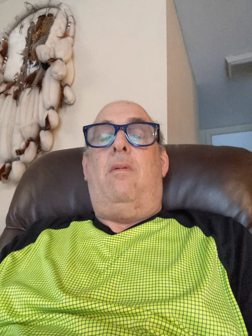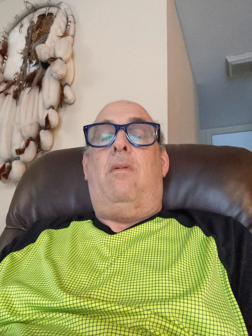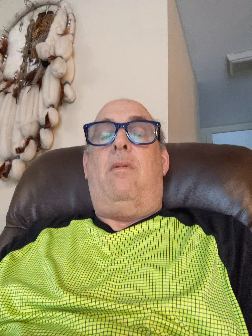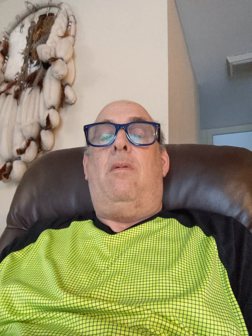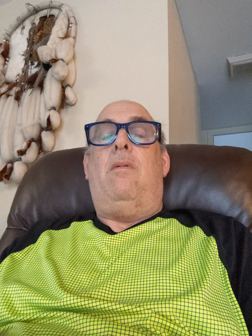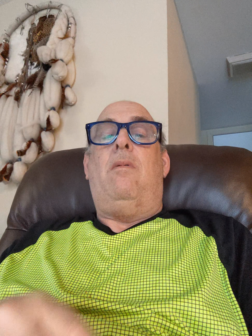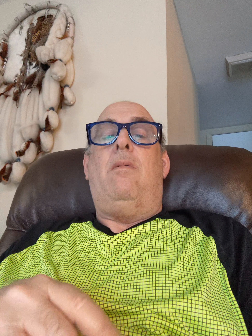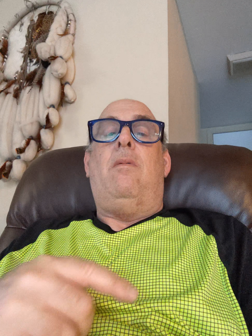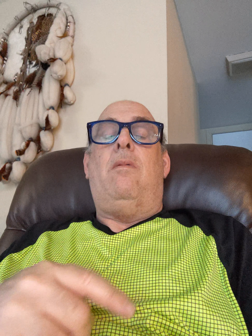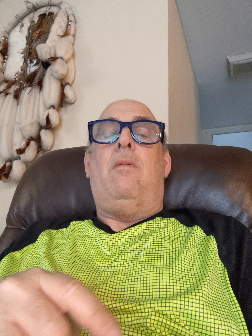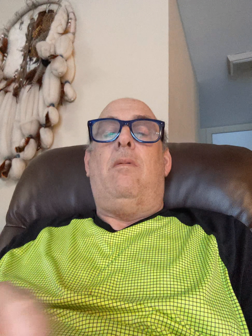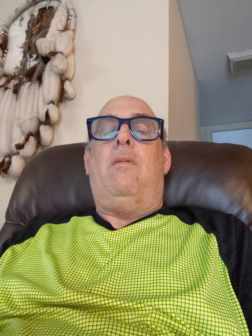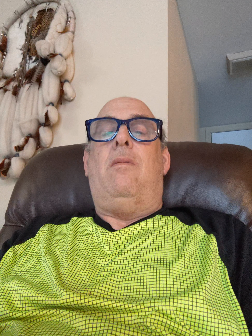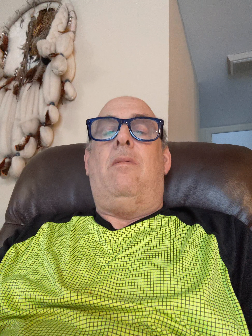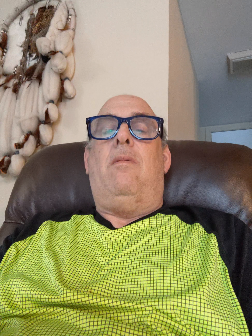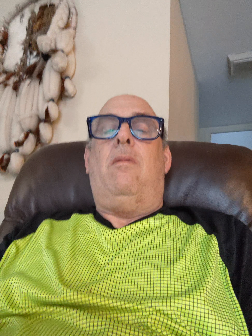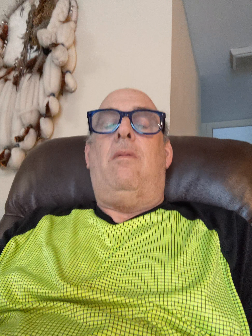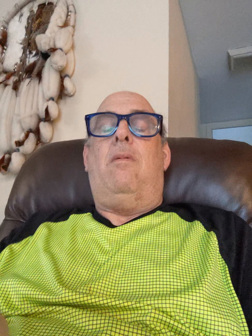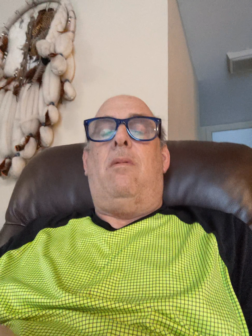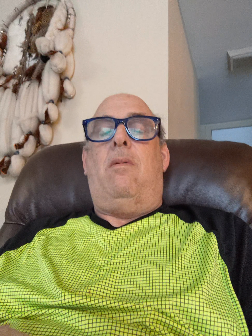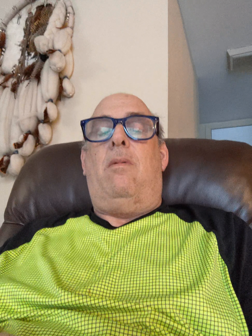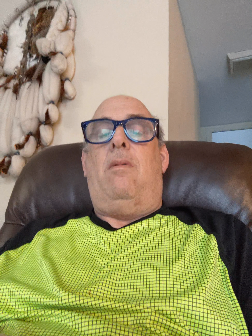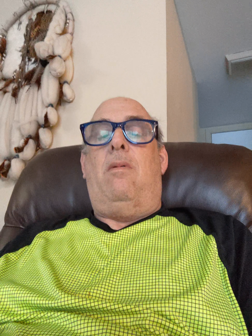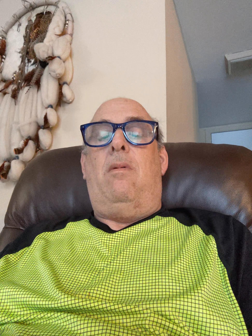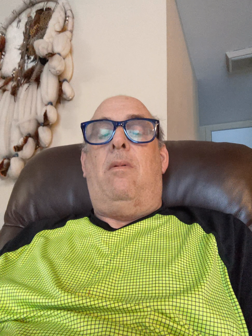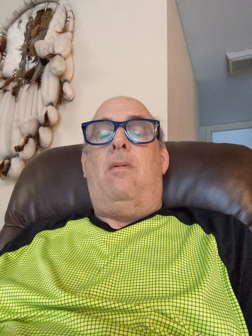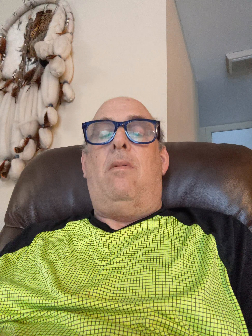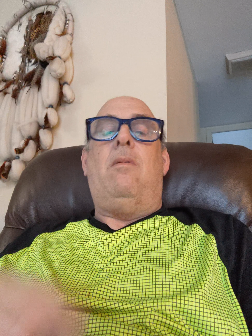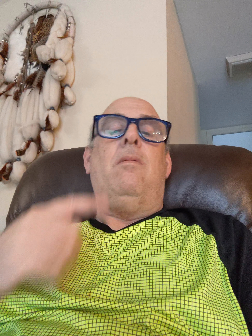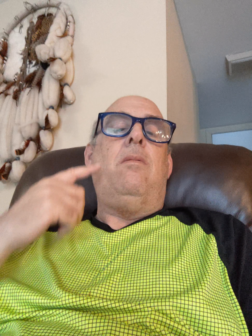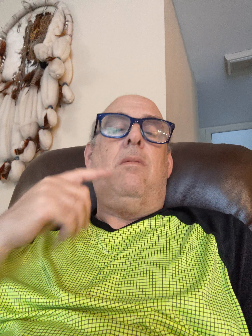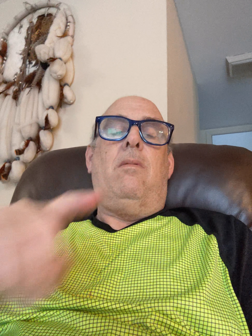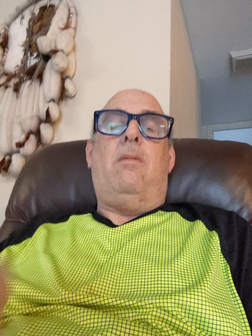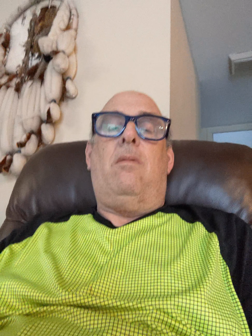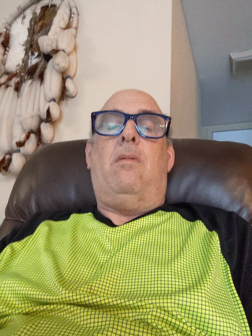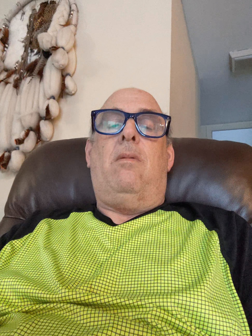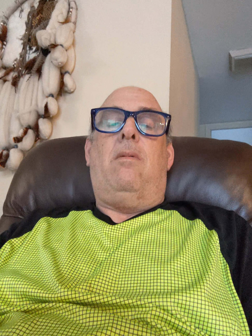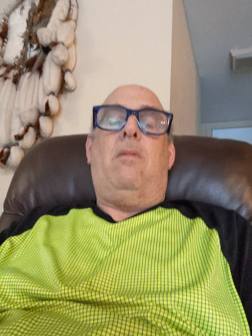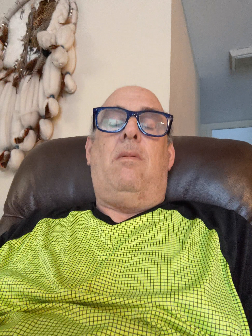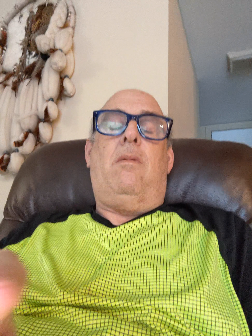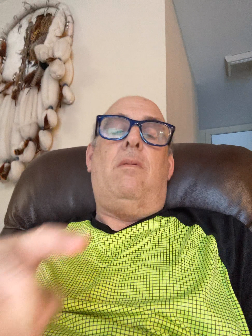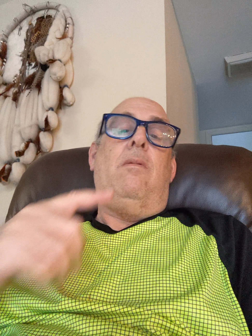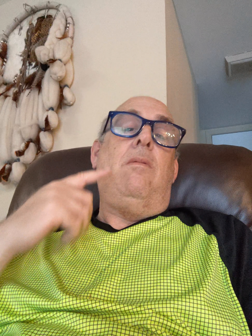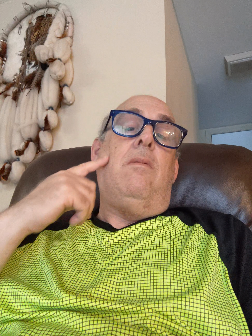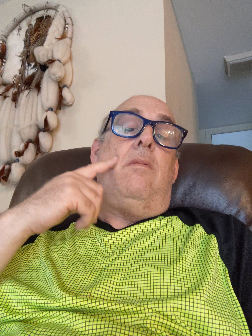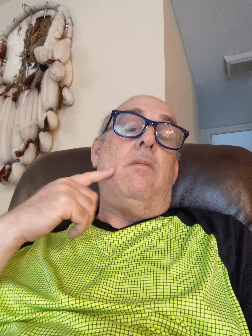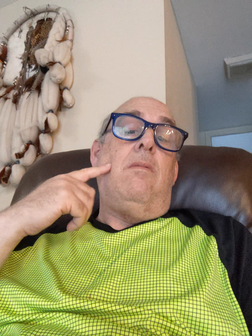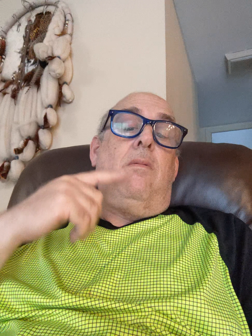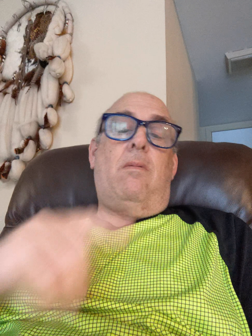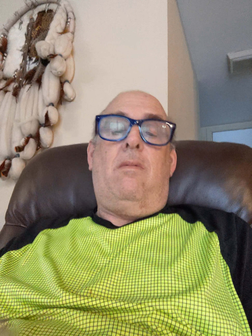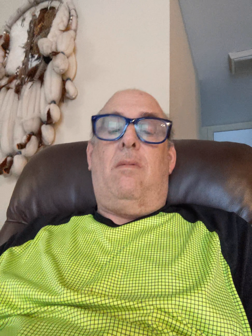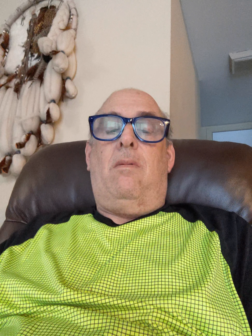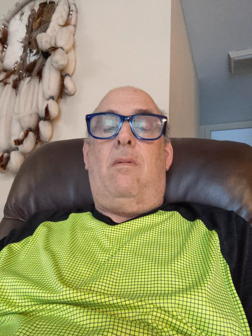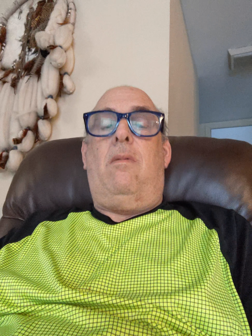cheek